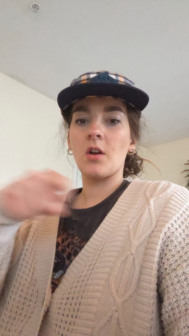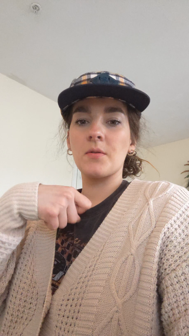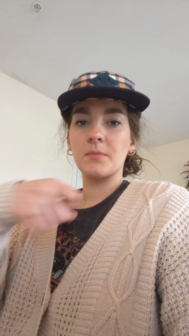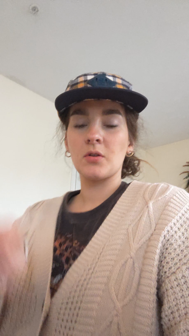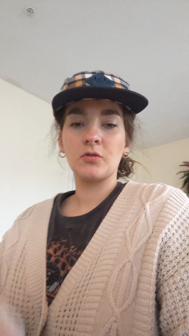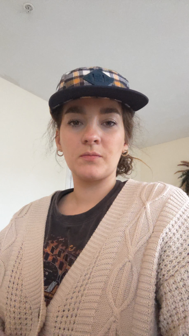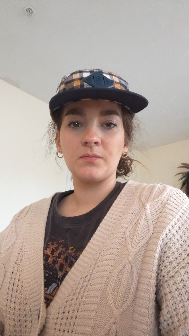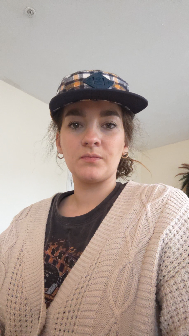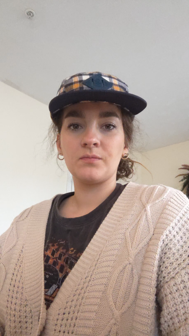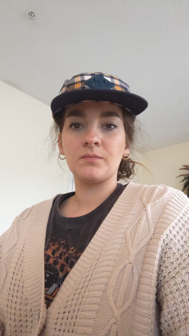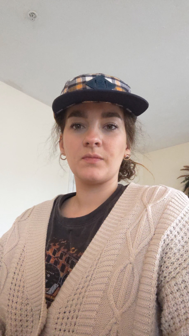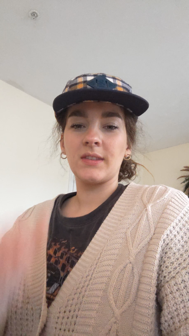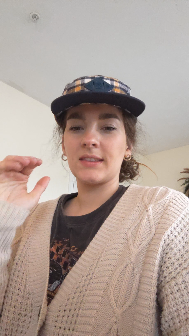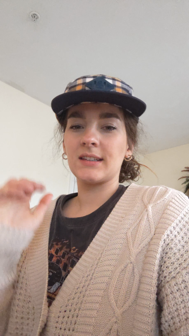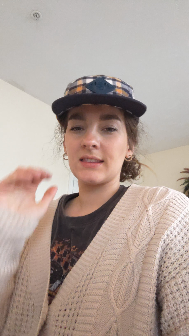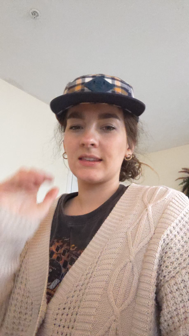little